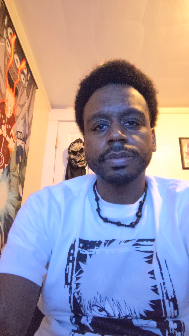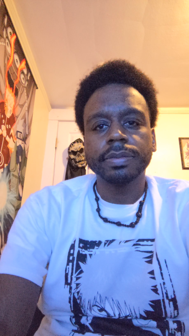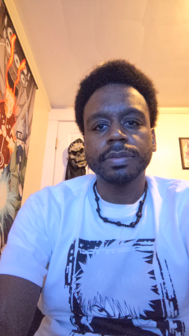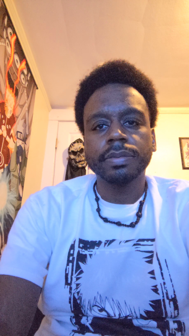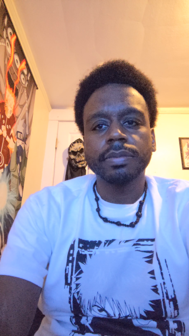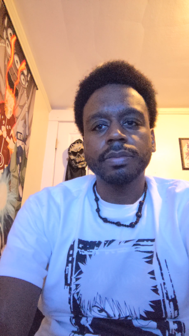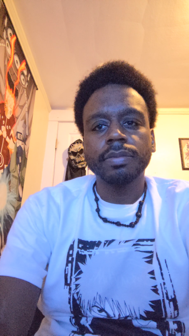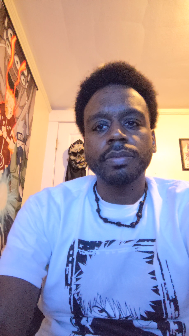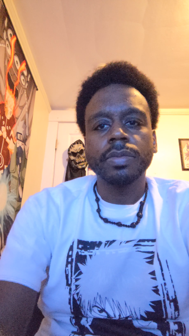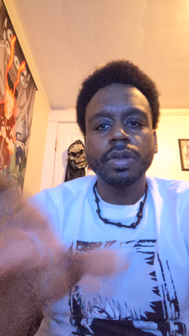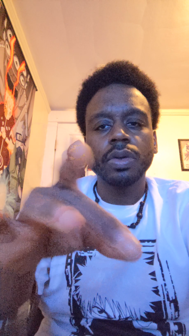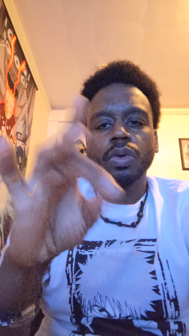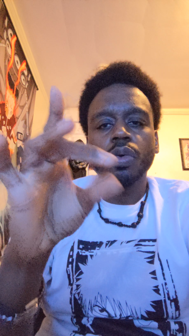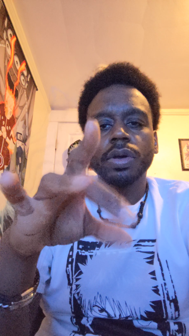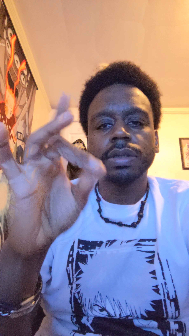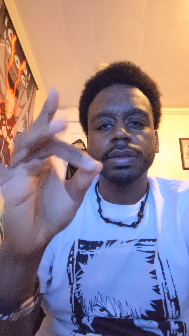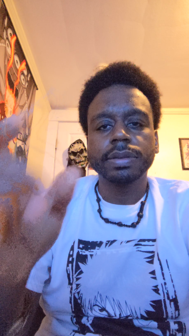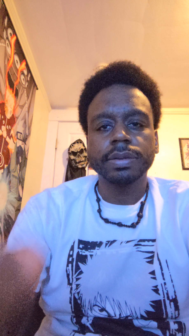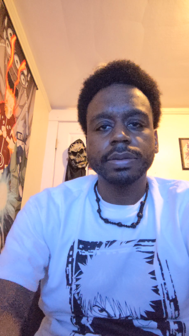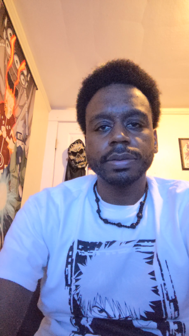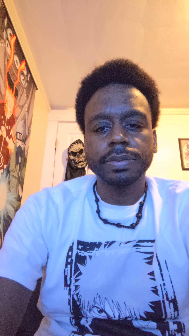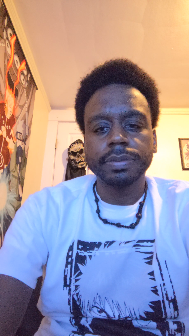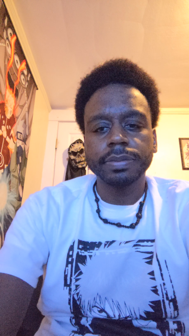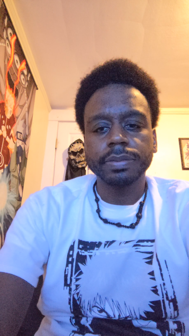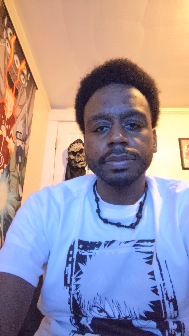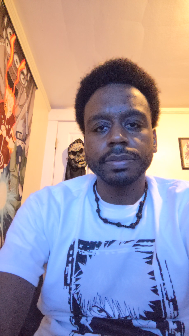choose